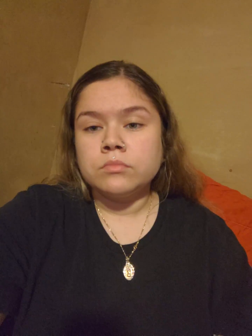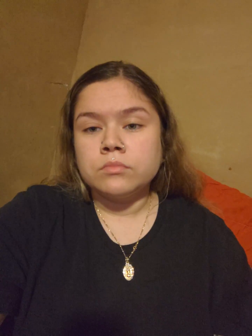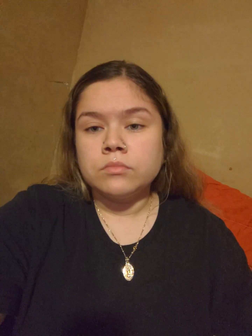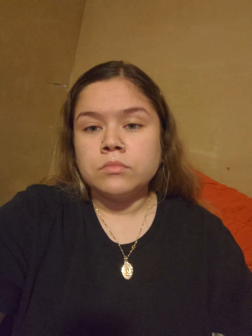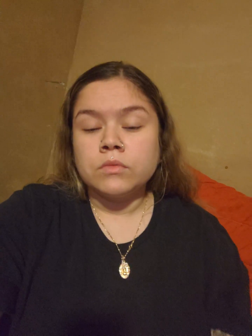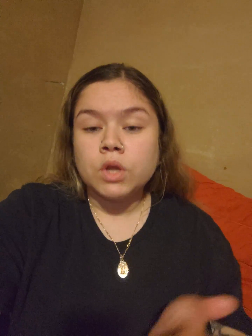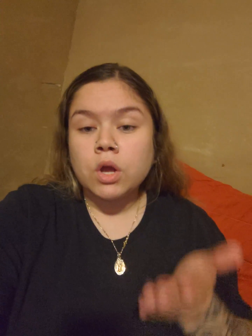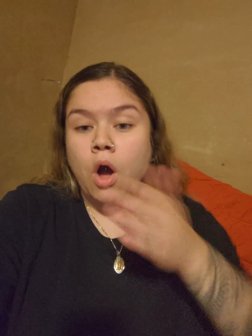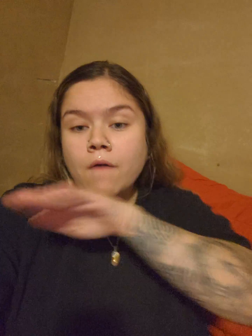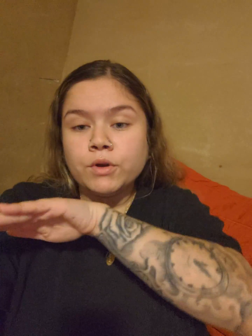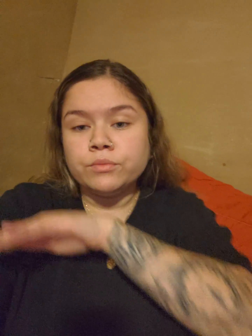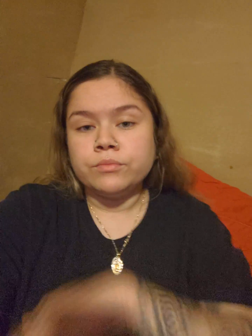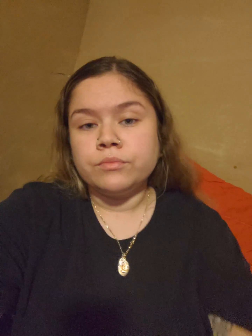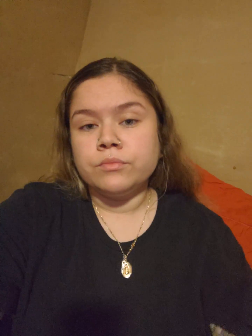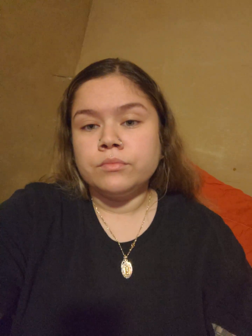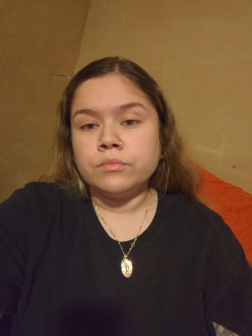cover